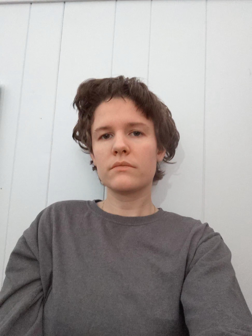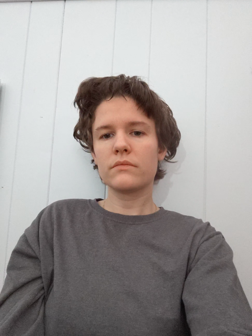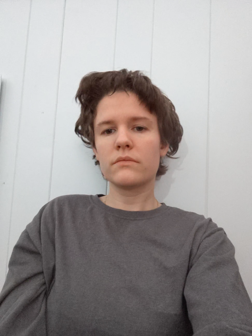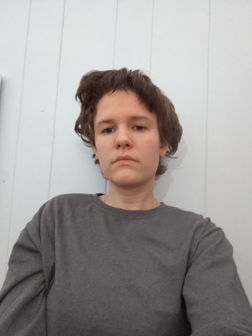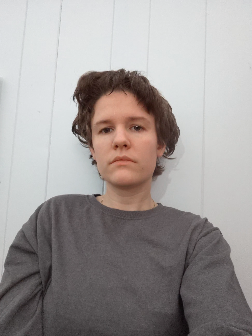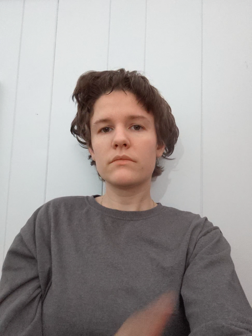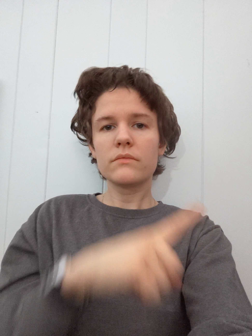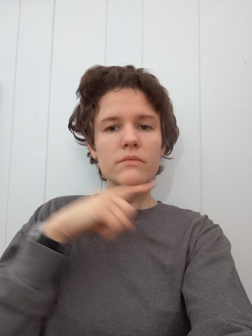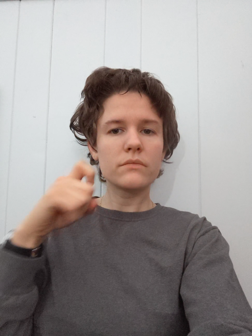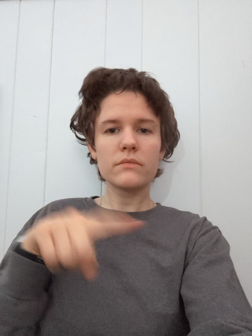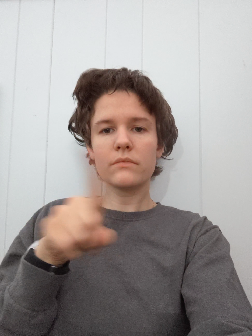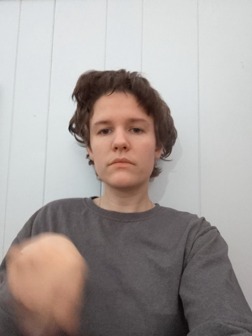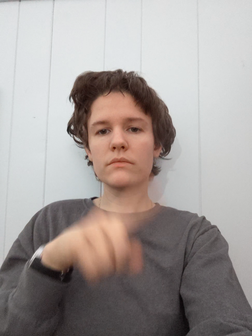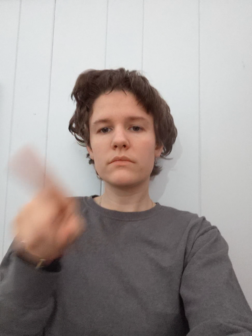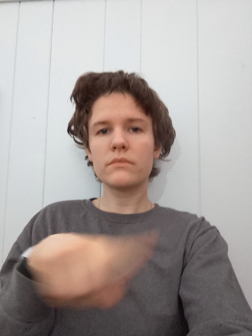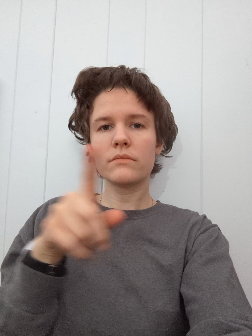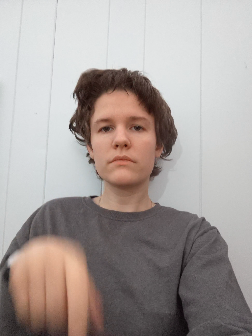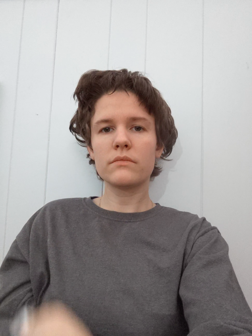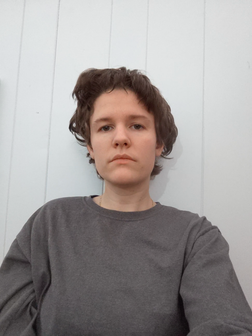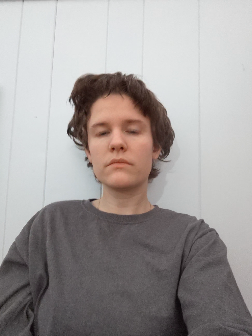dryer